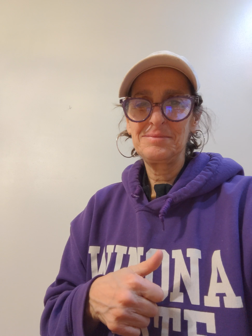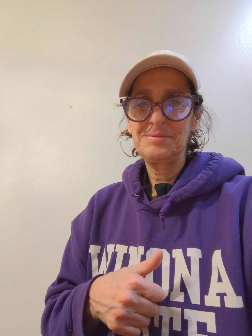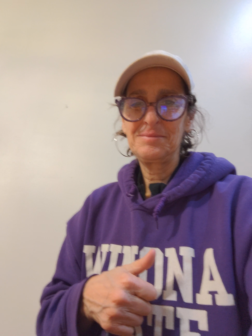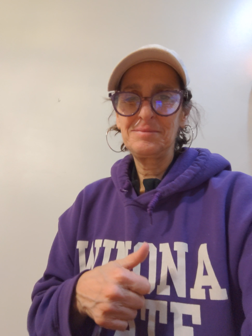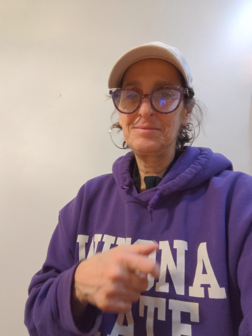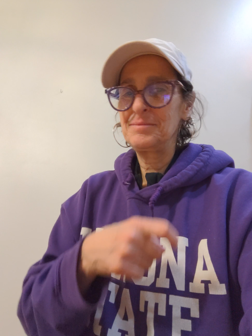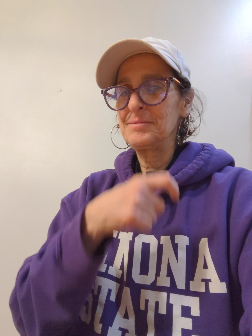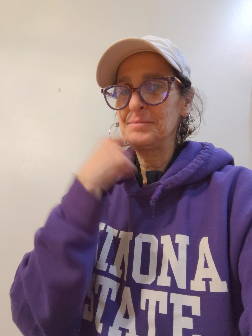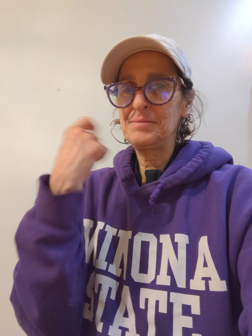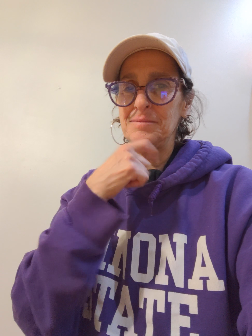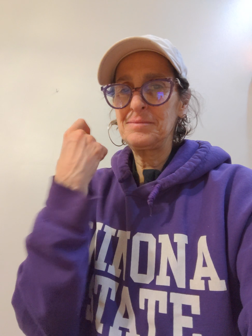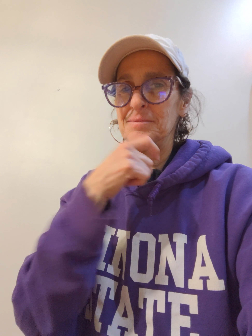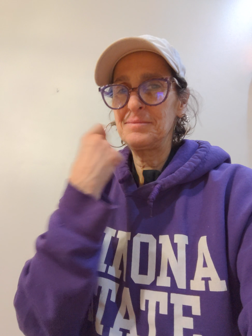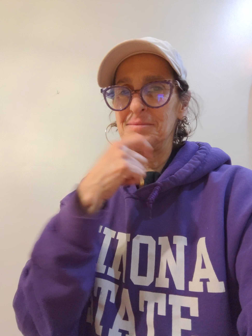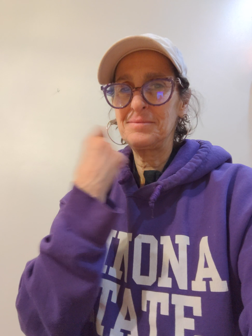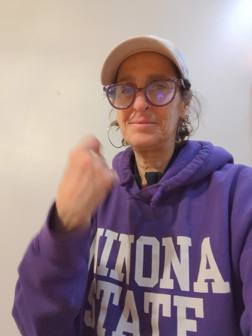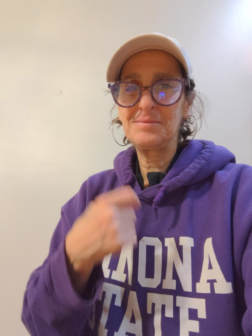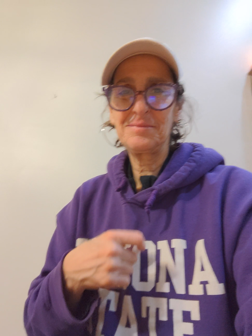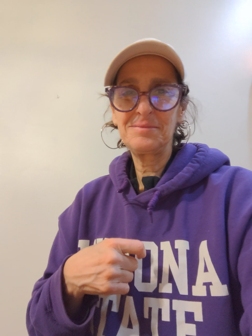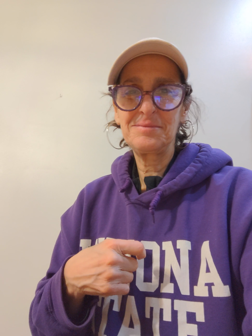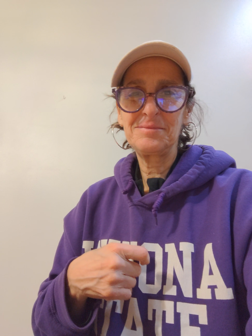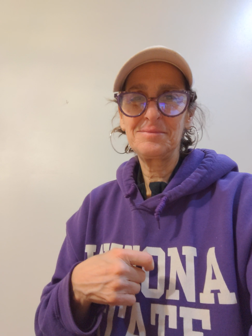dryer